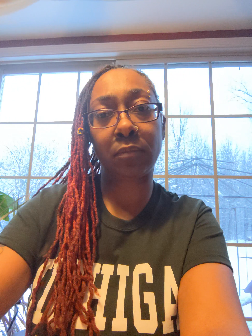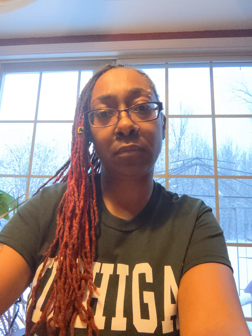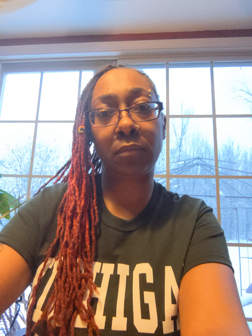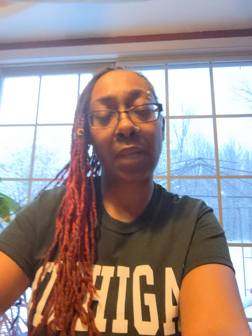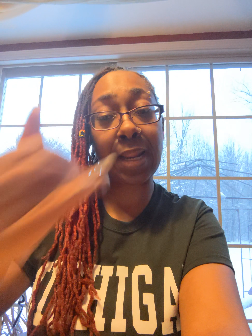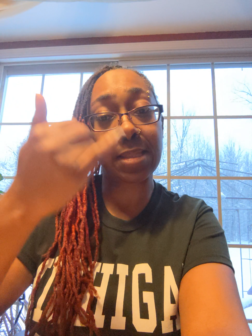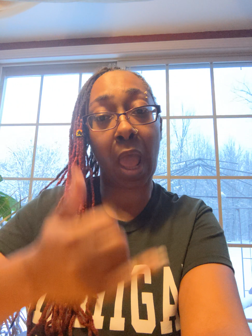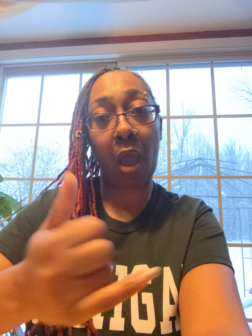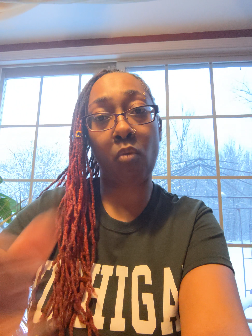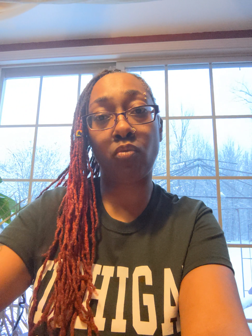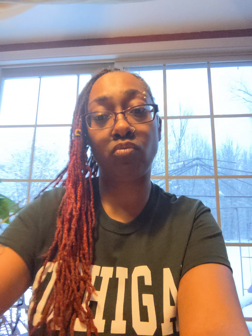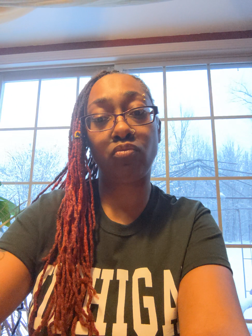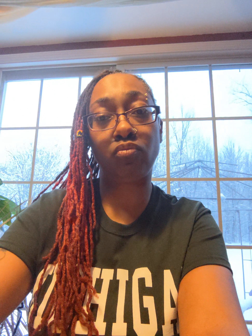now